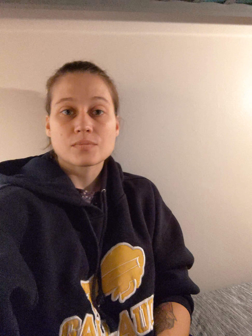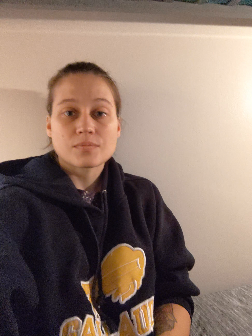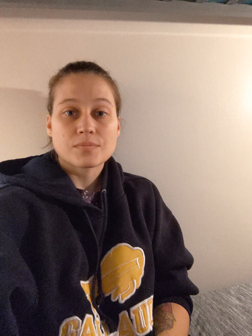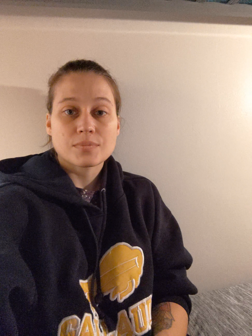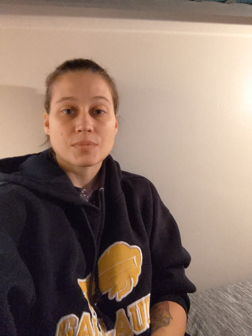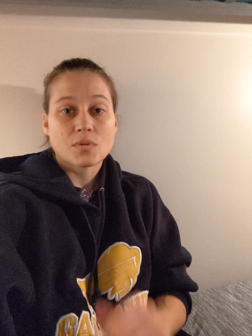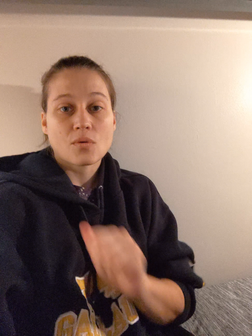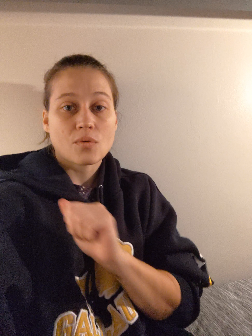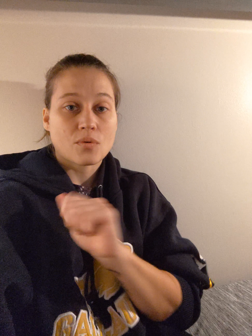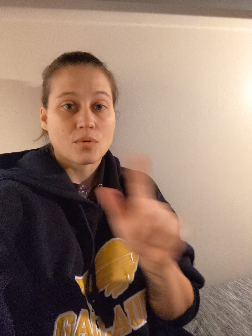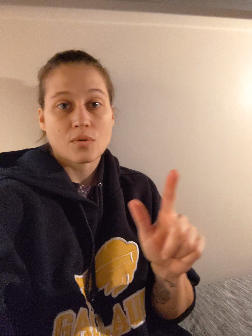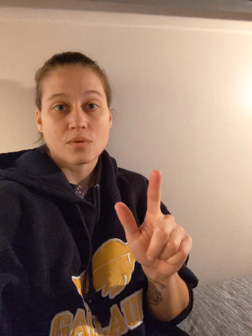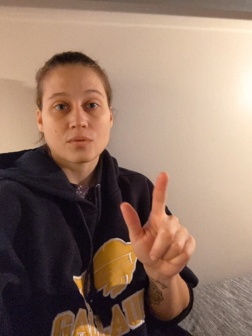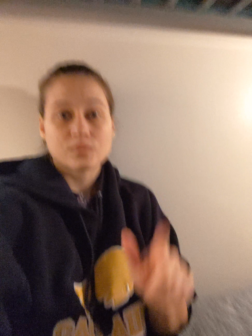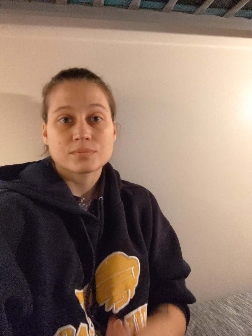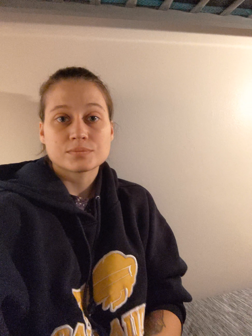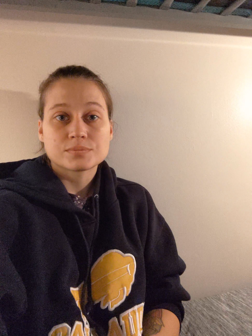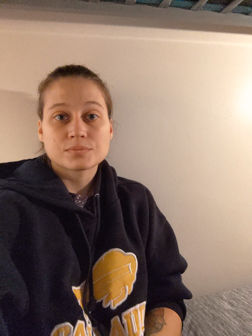all